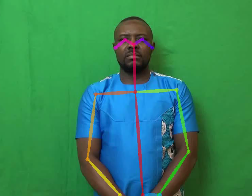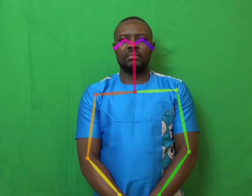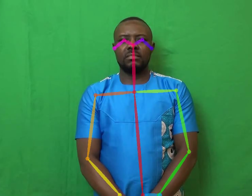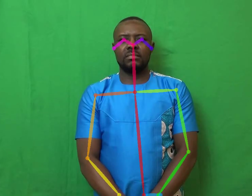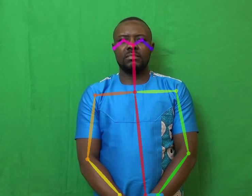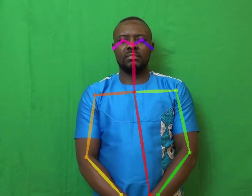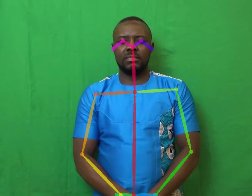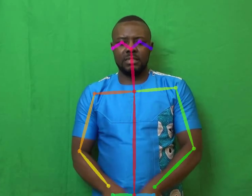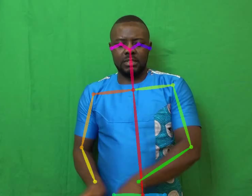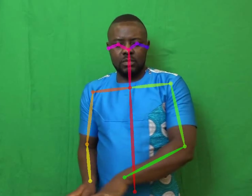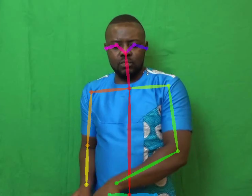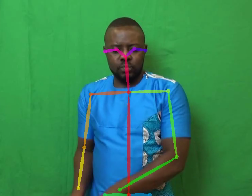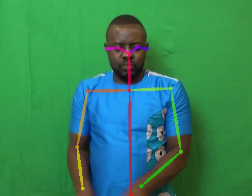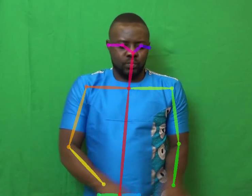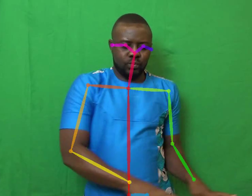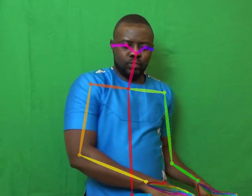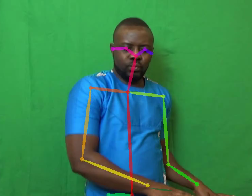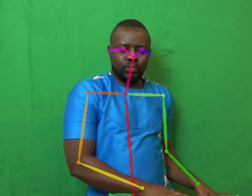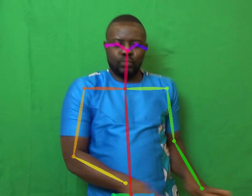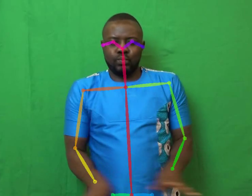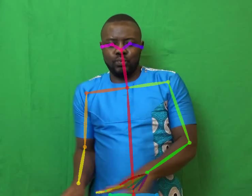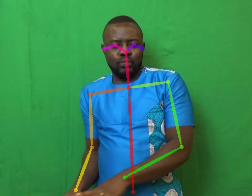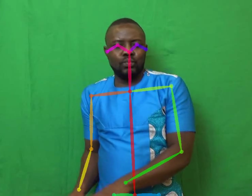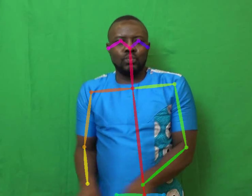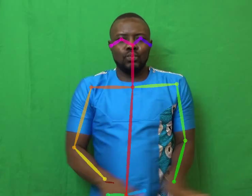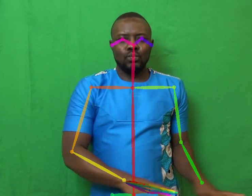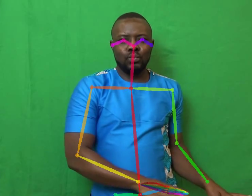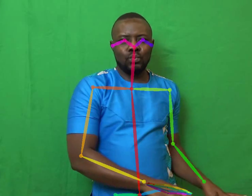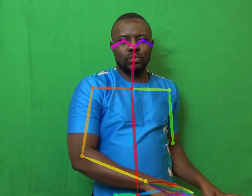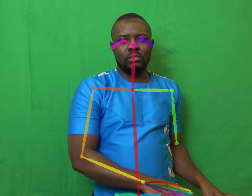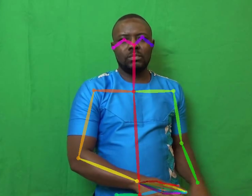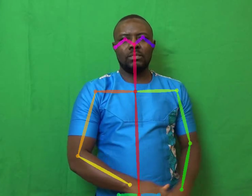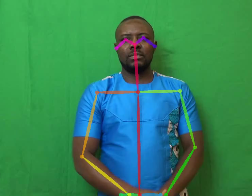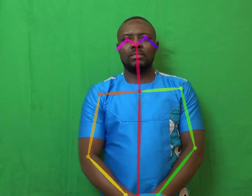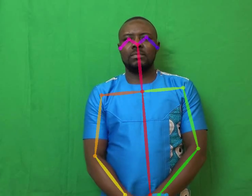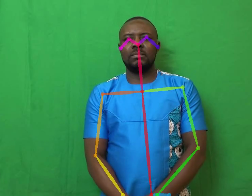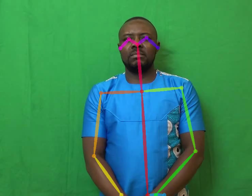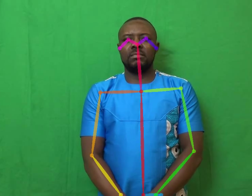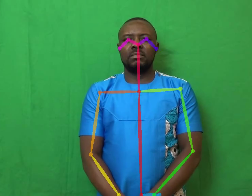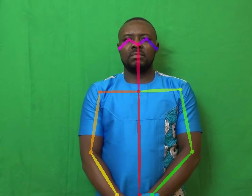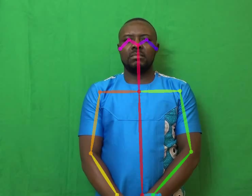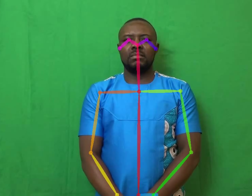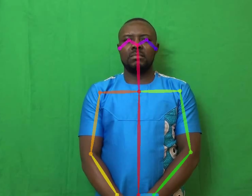smock